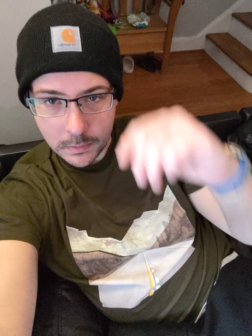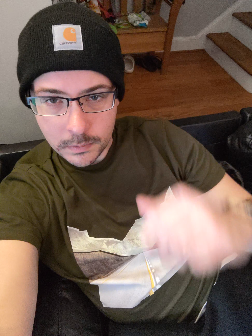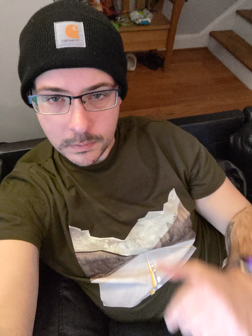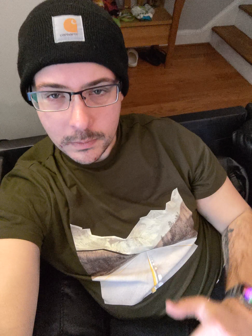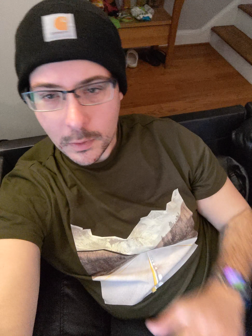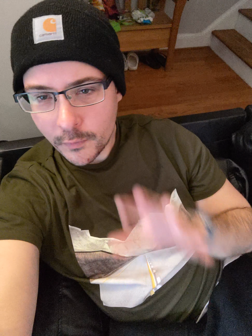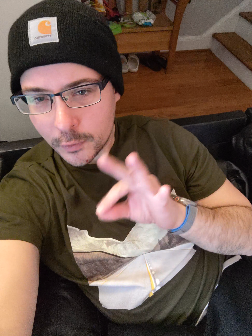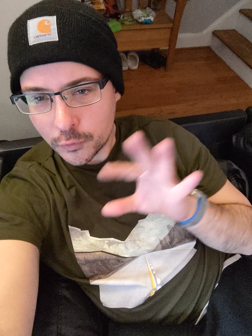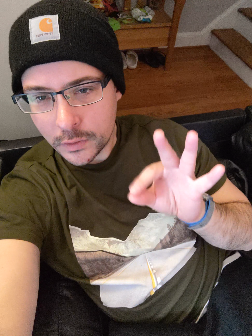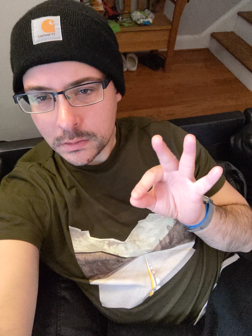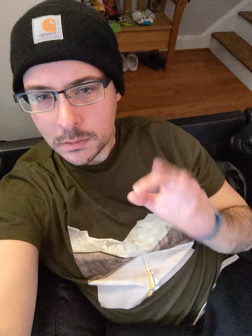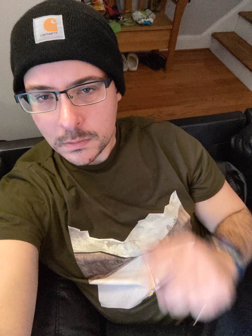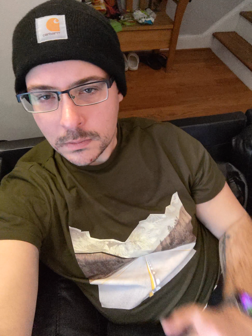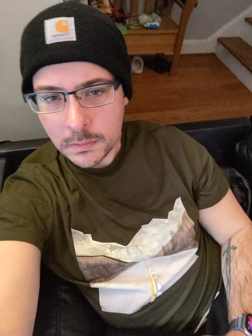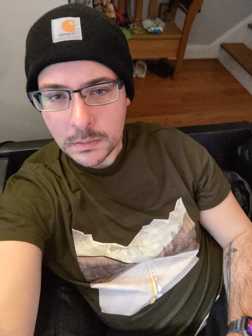french fries